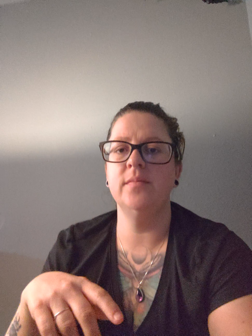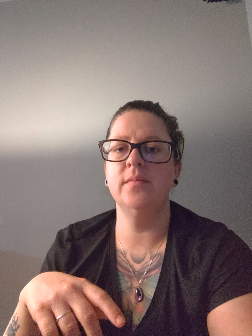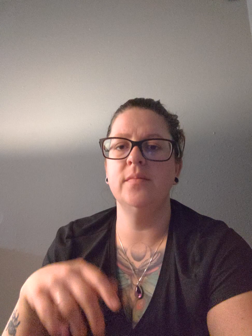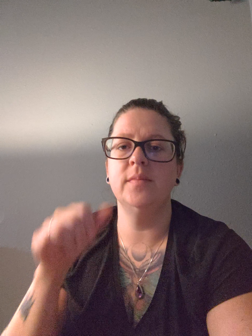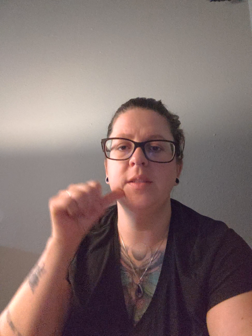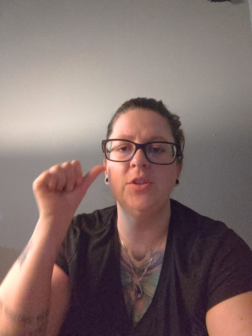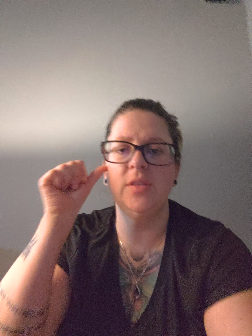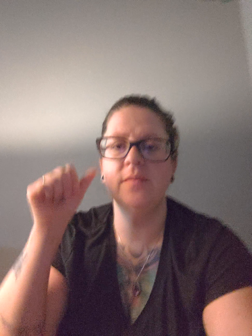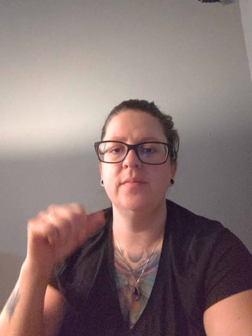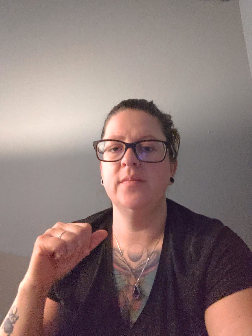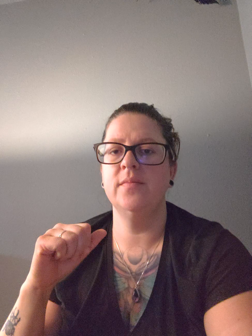yesterday